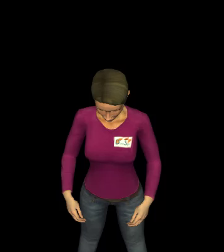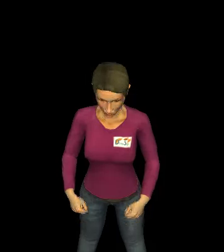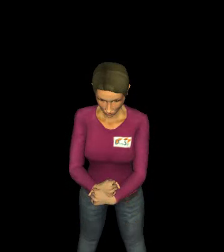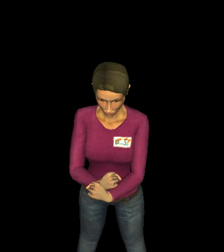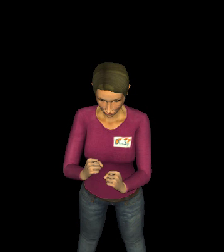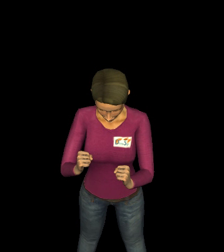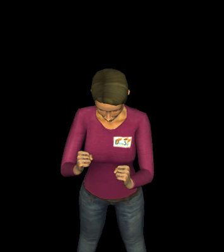قنبلة